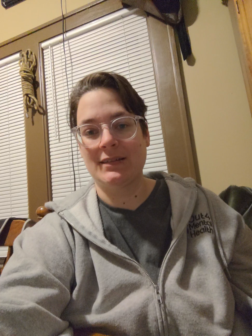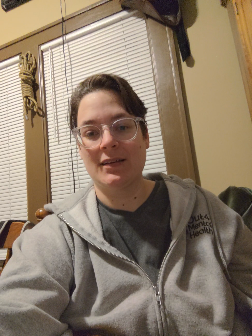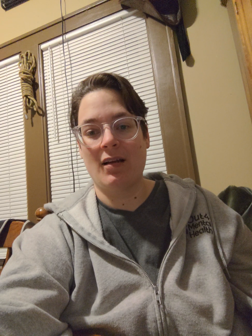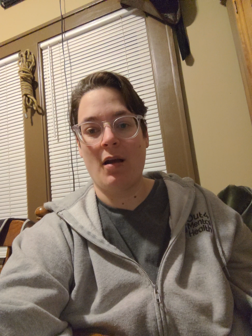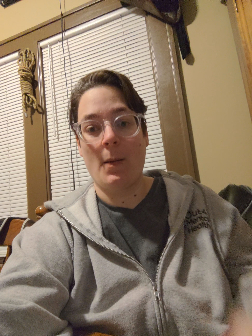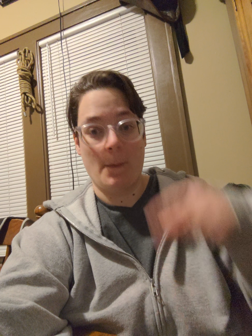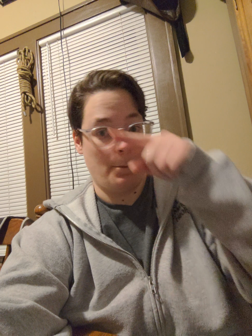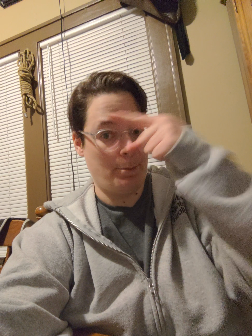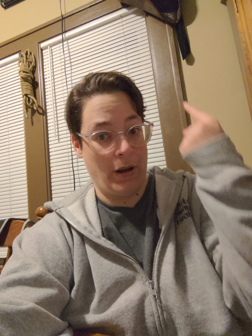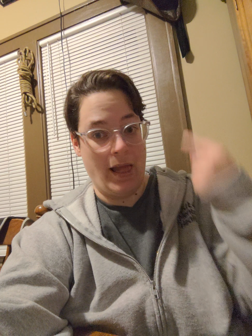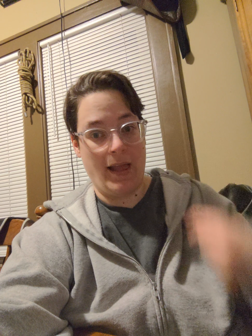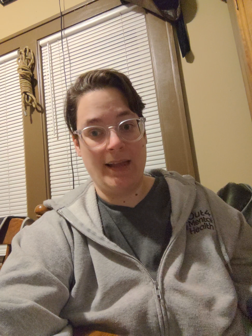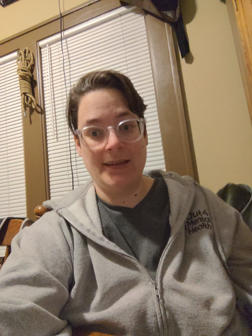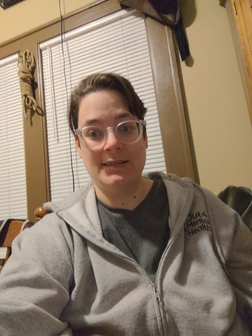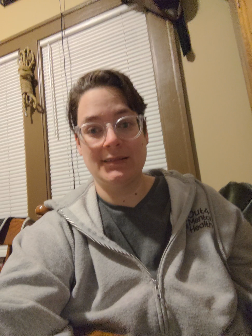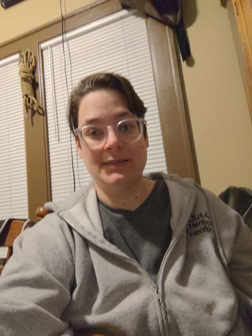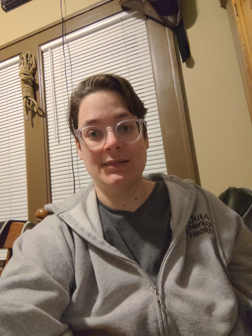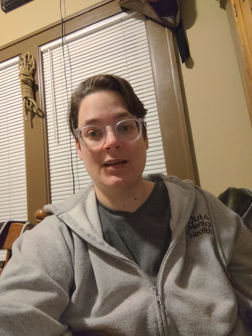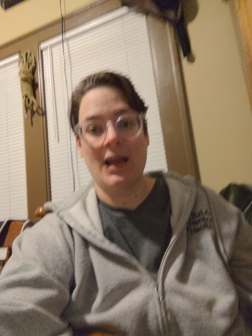black